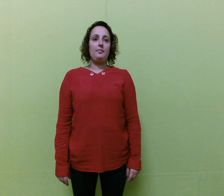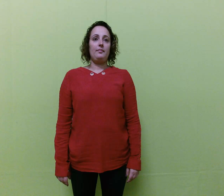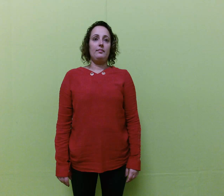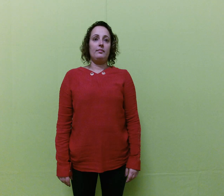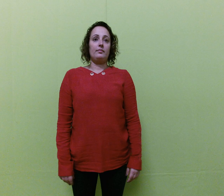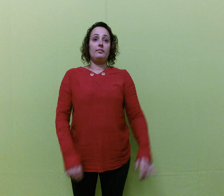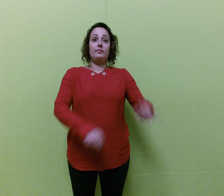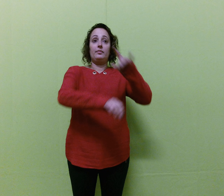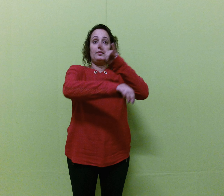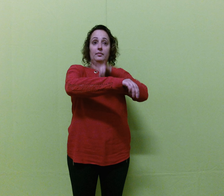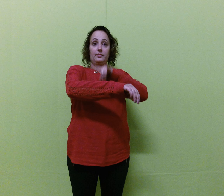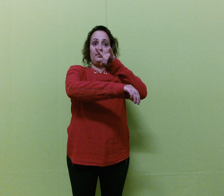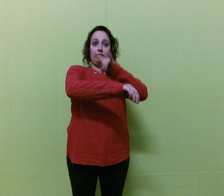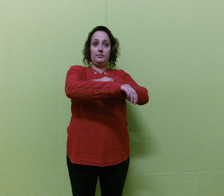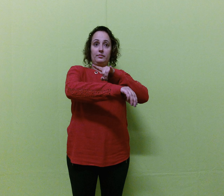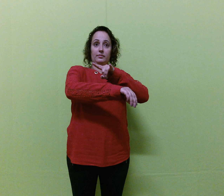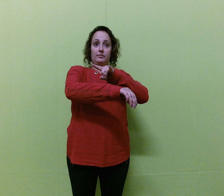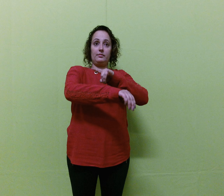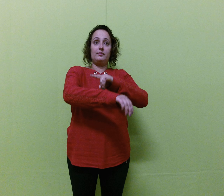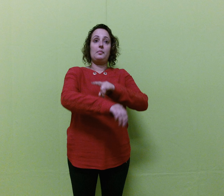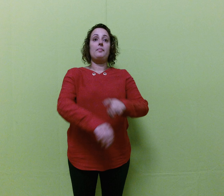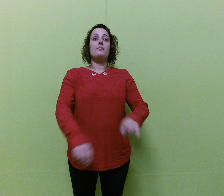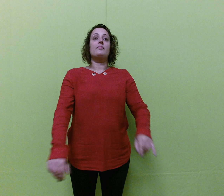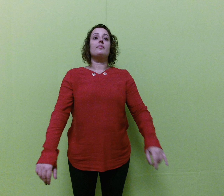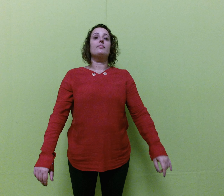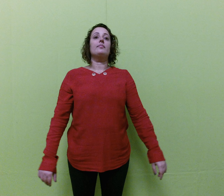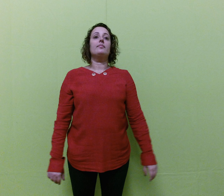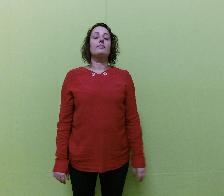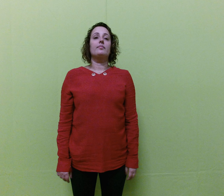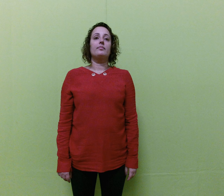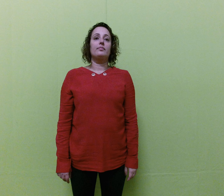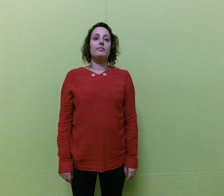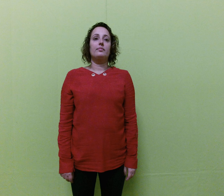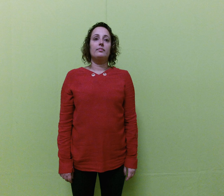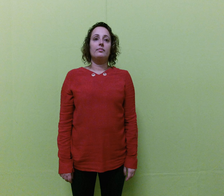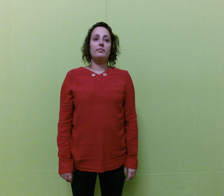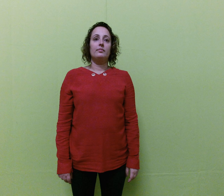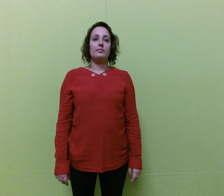banheiro